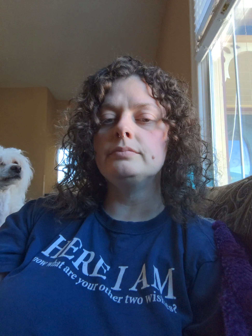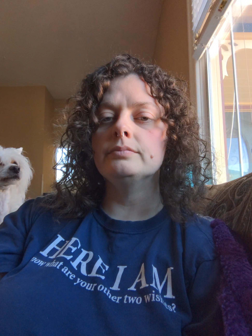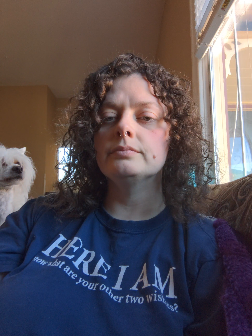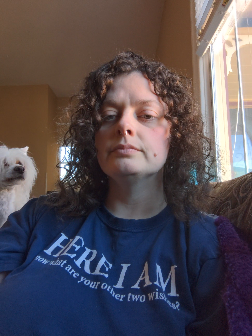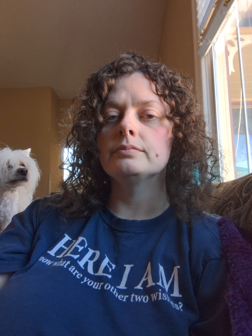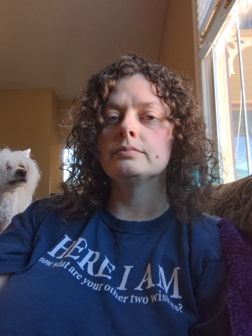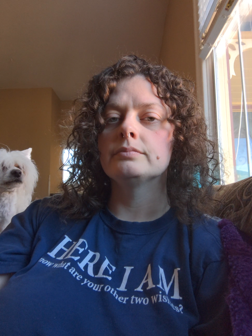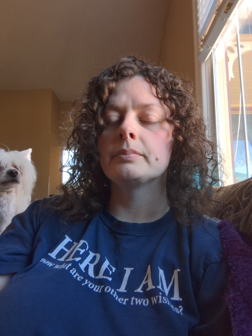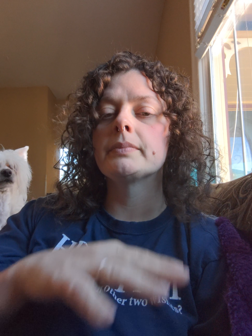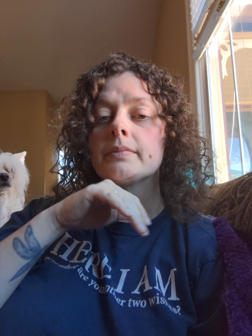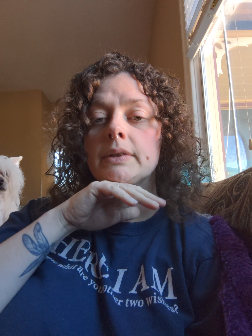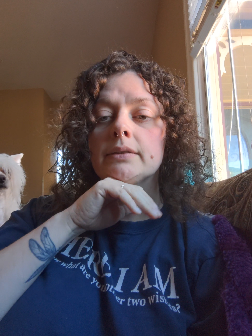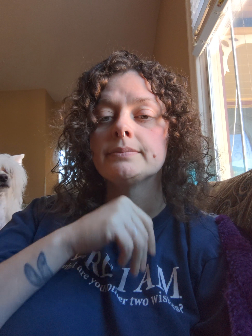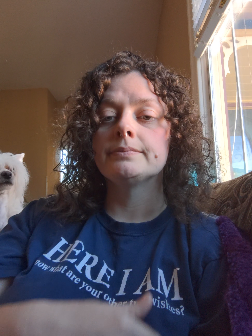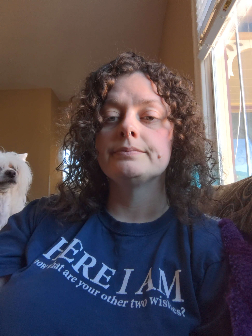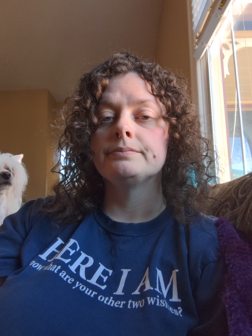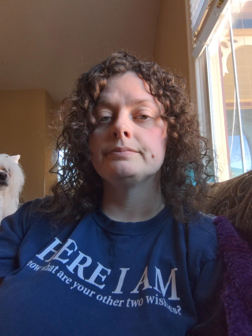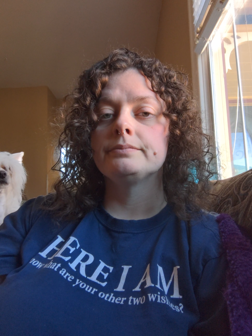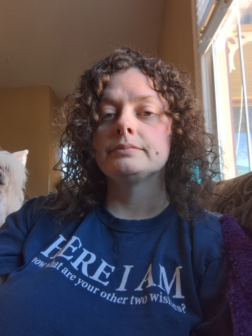pig